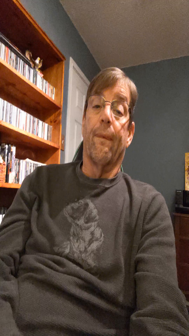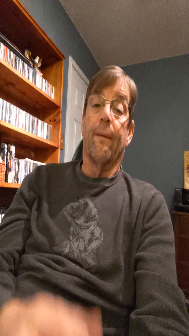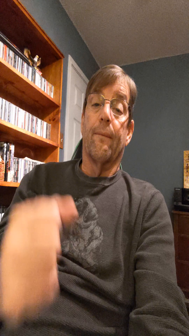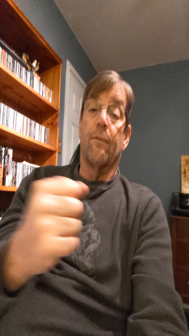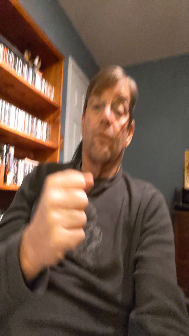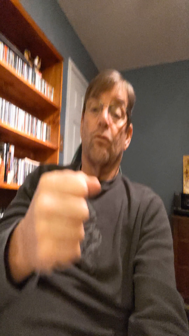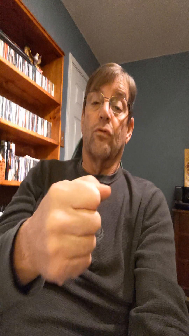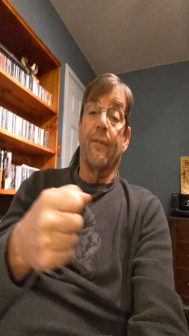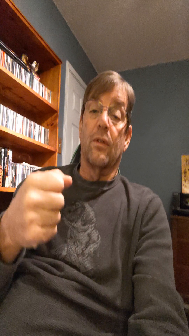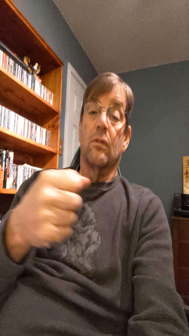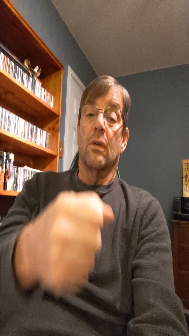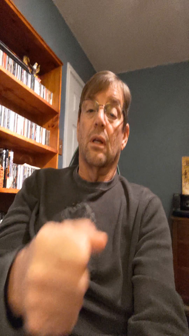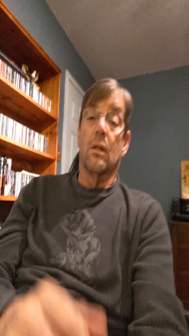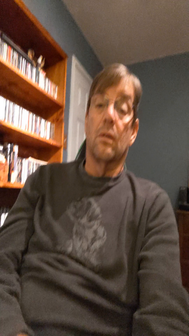refrigerator